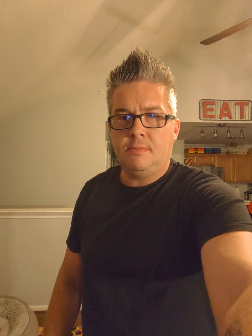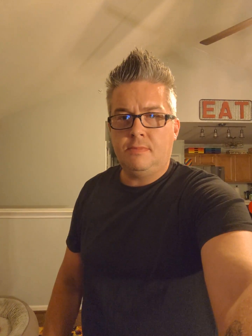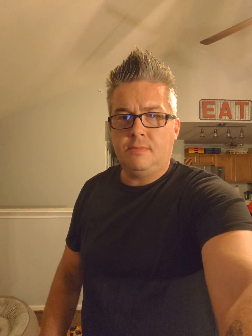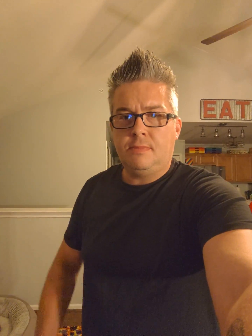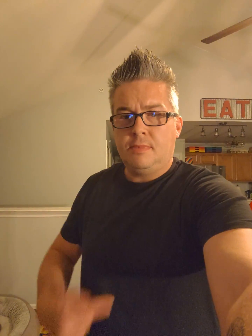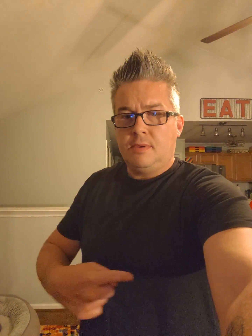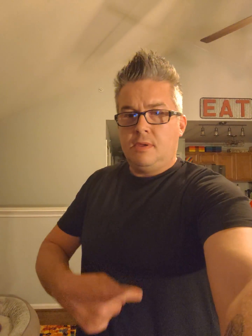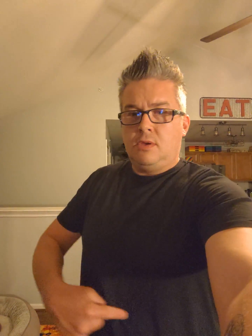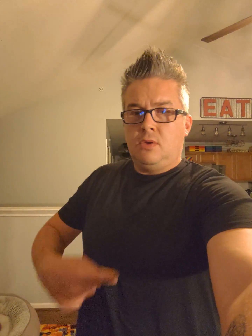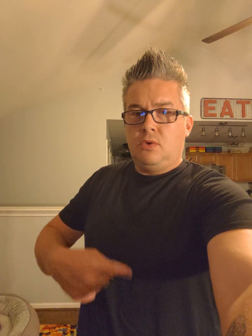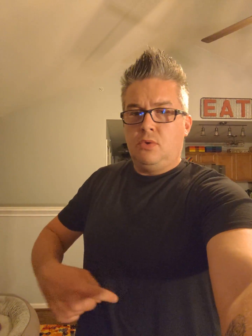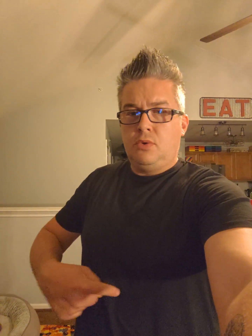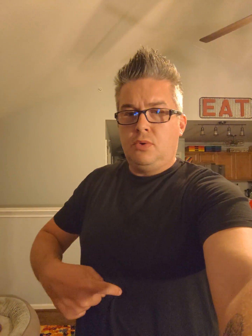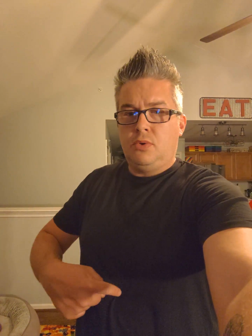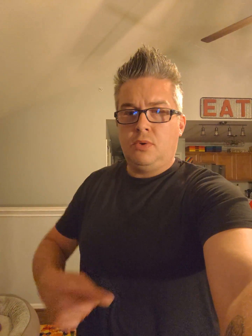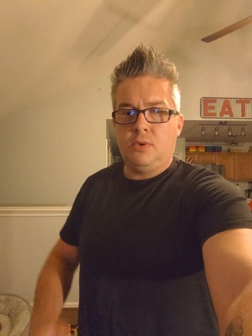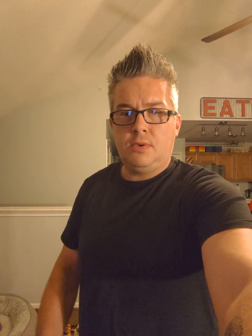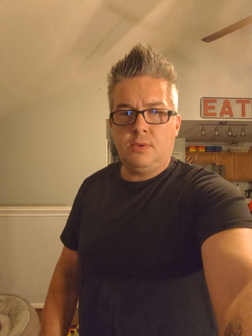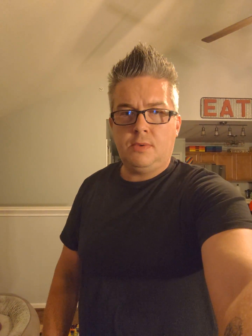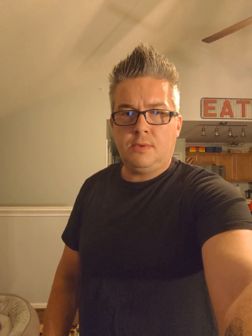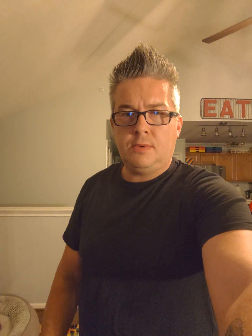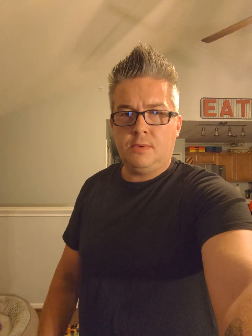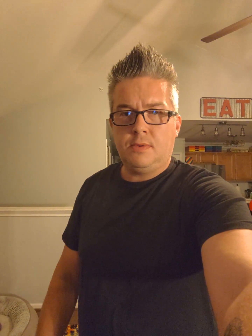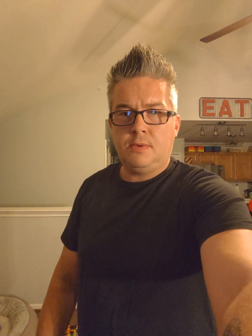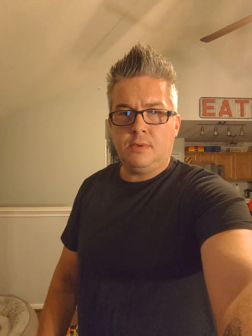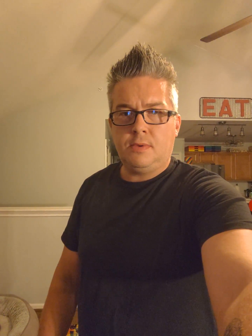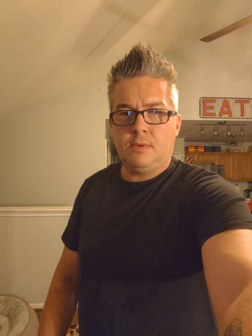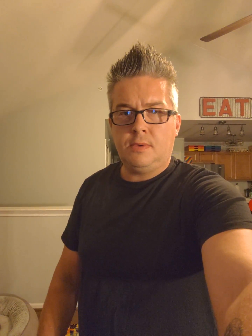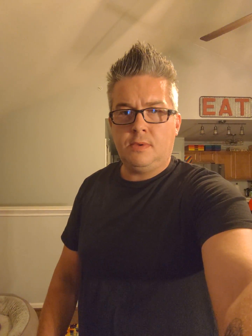belly button